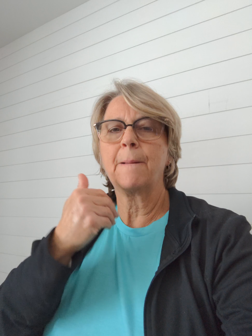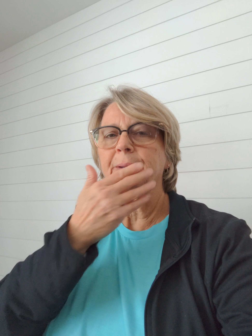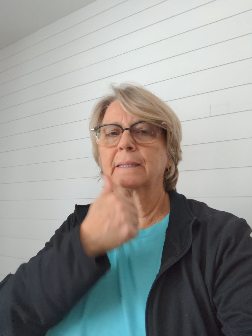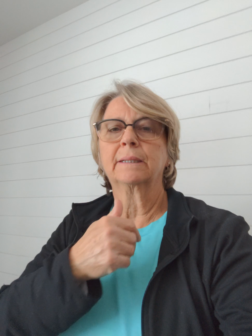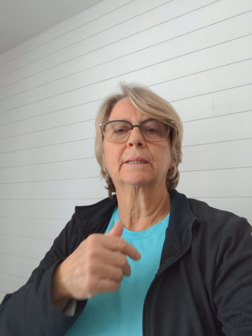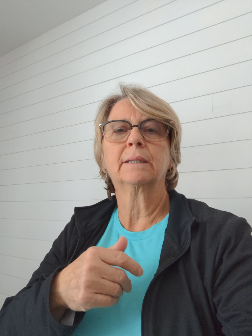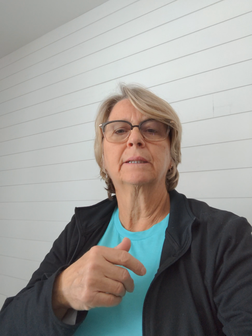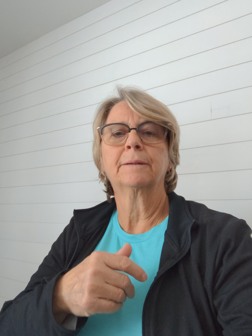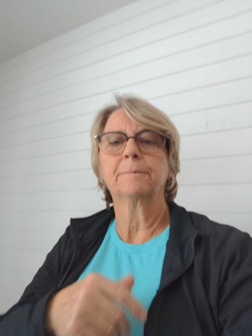napkin